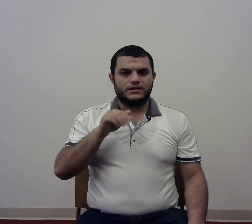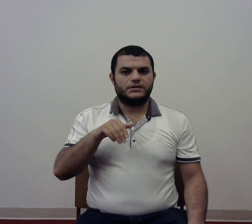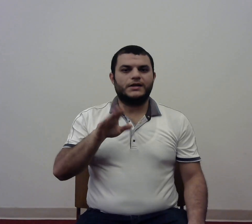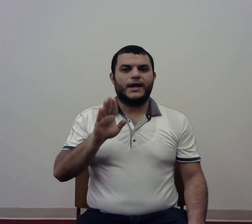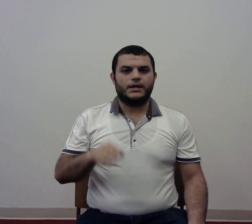deyil